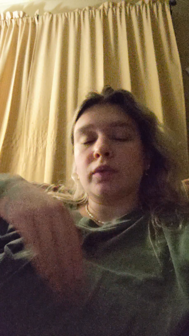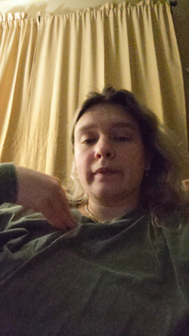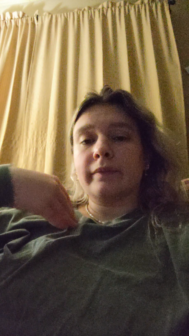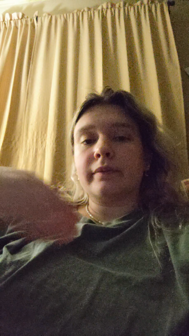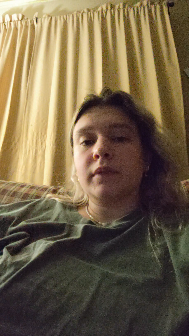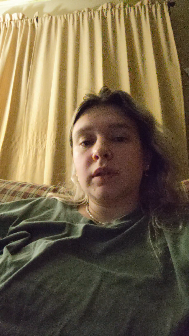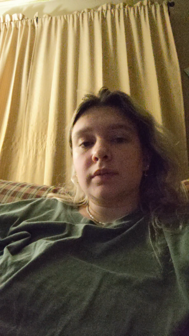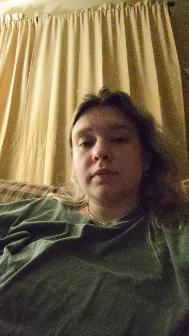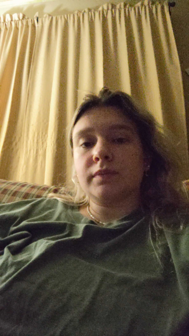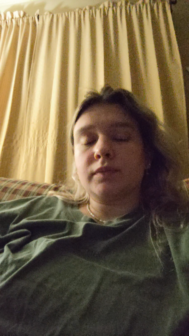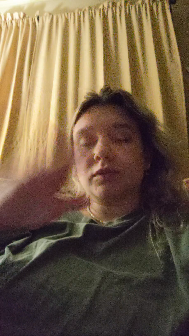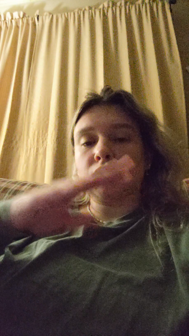children